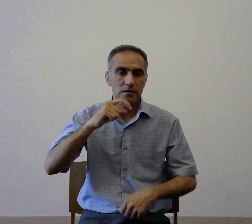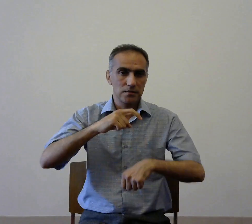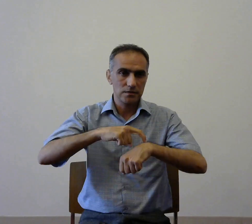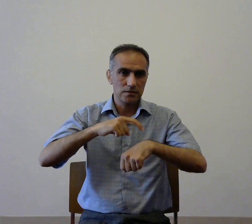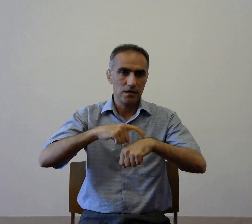saat